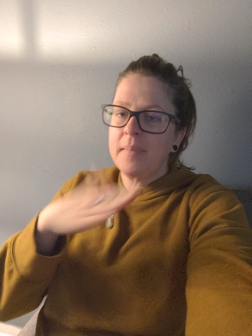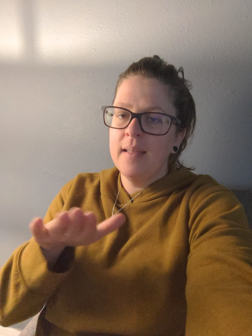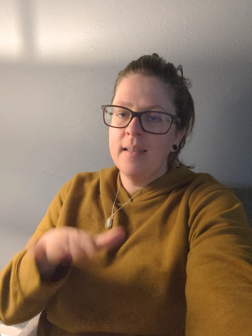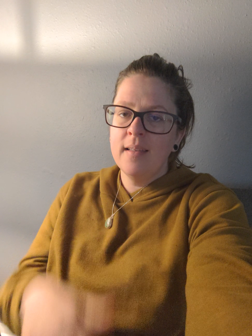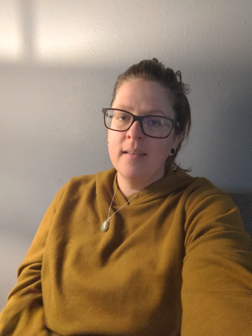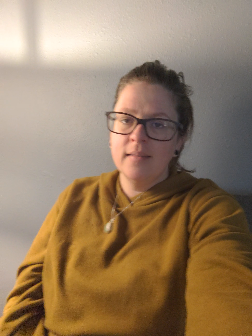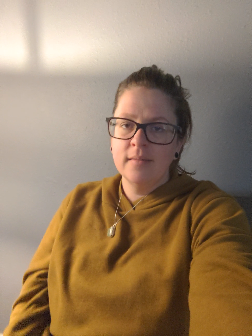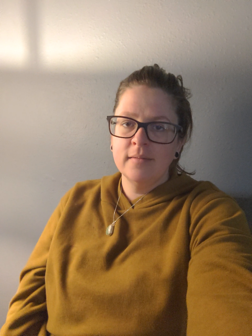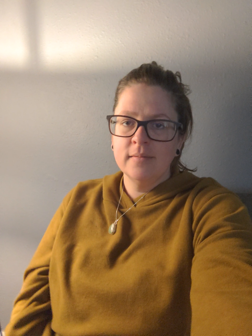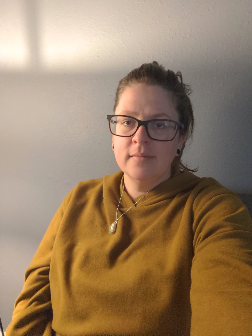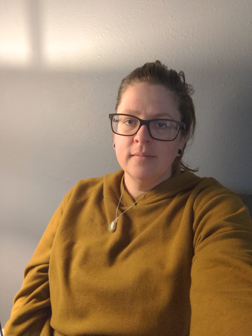bad